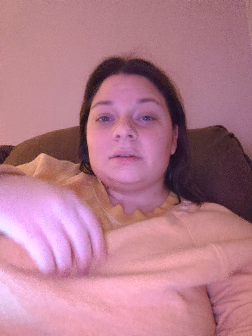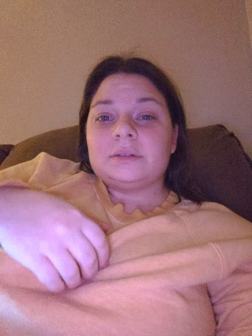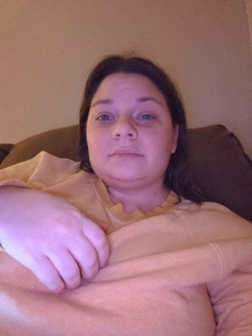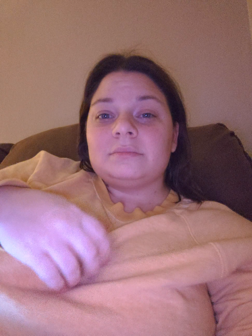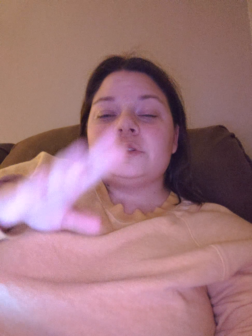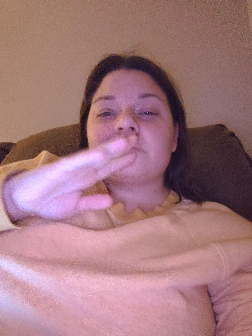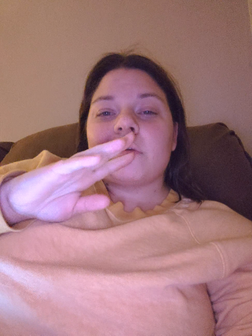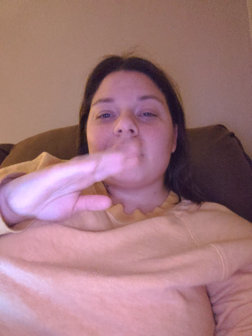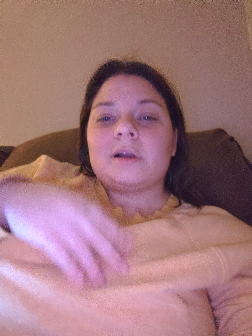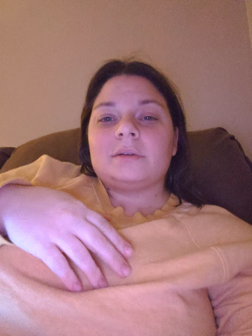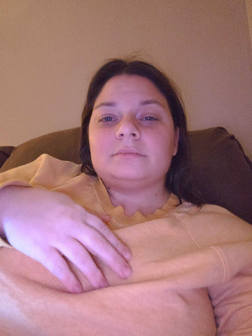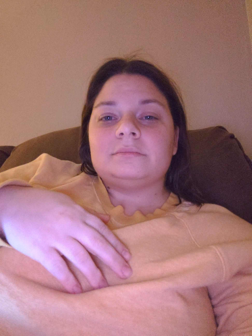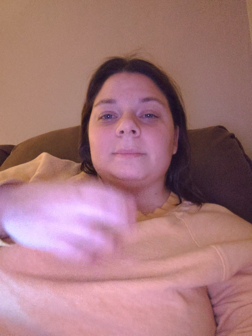talk